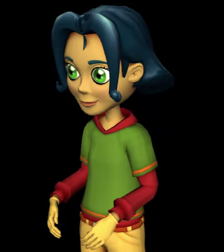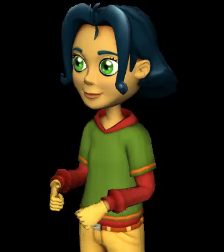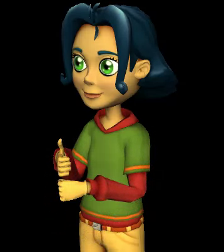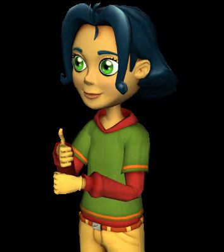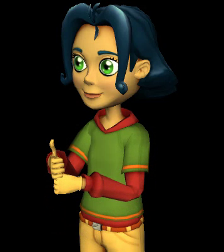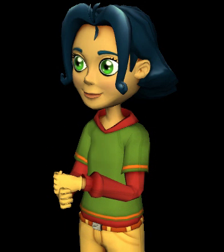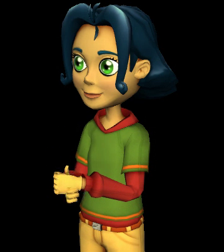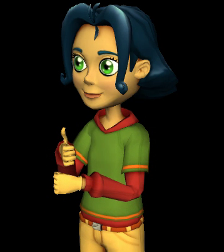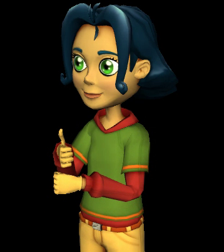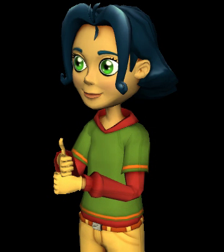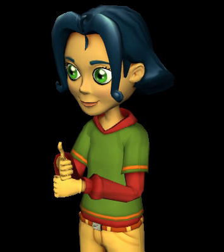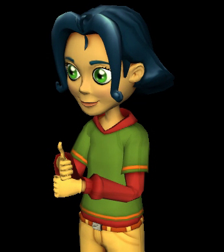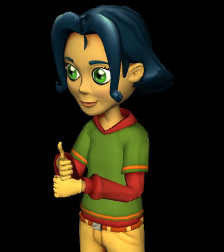يعني